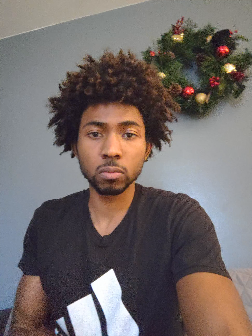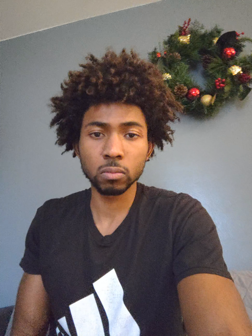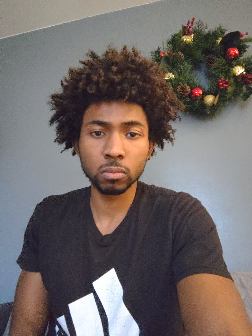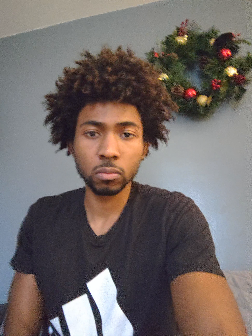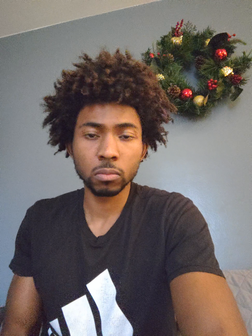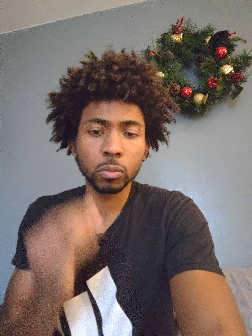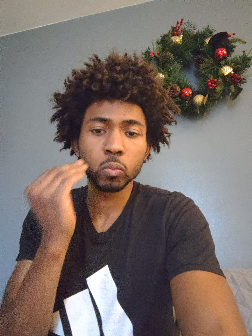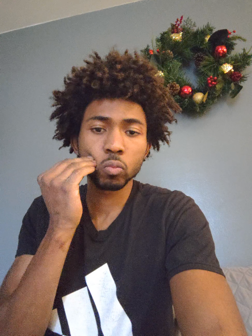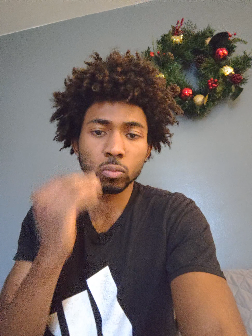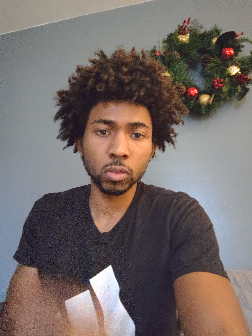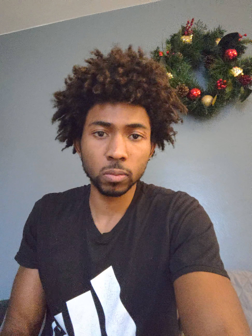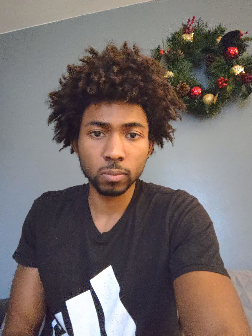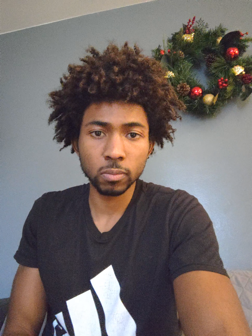kiss